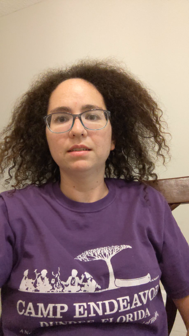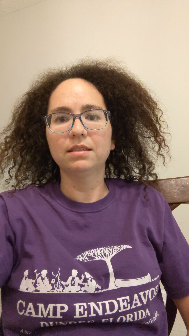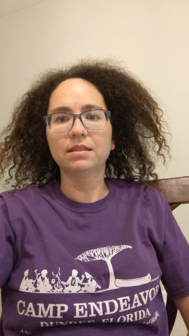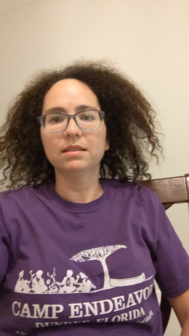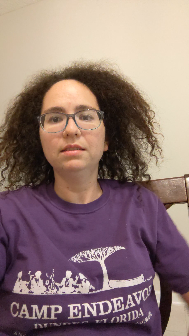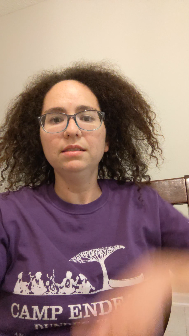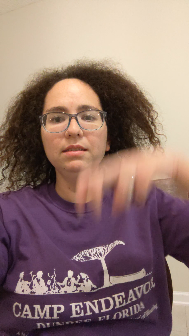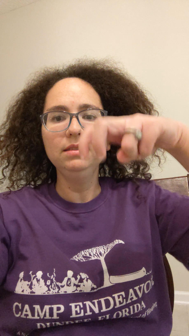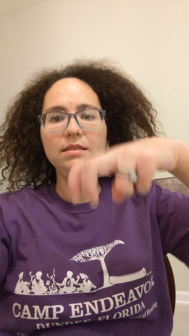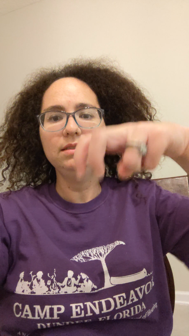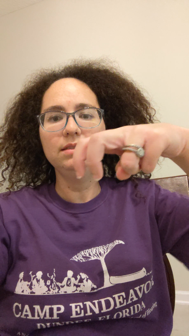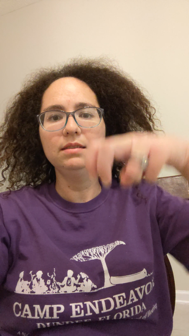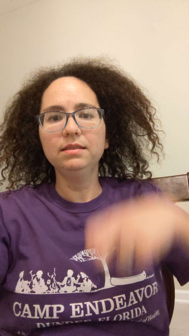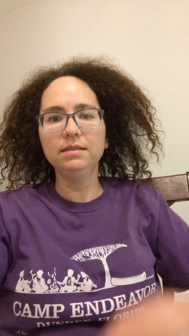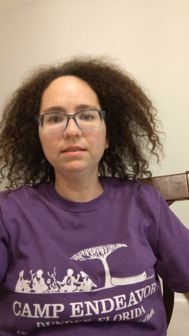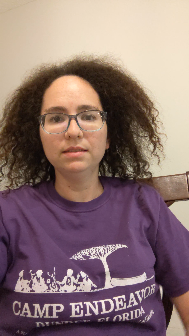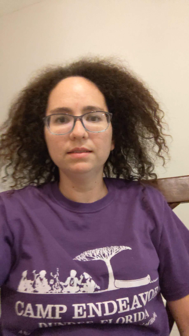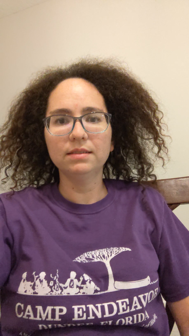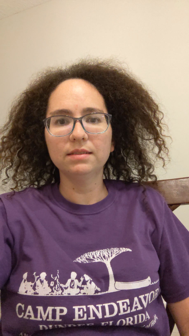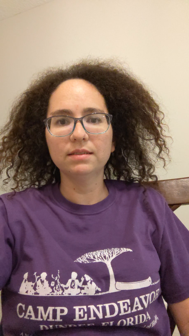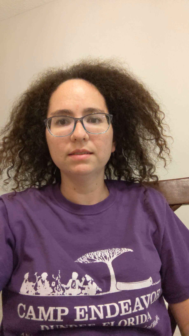potato